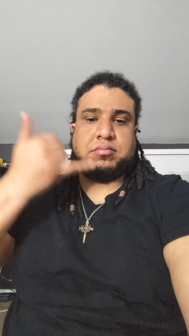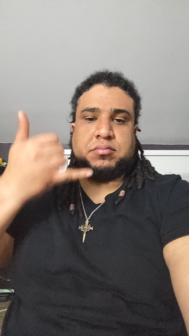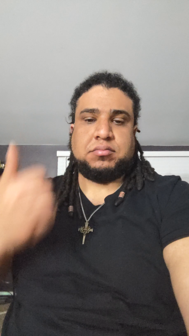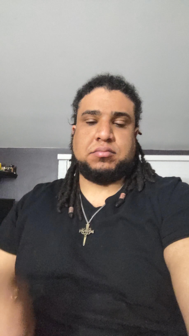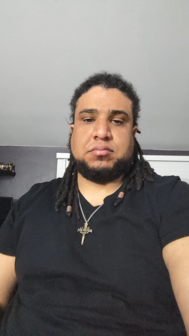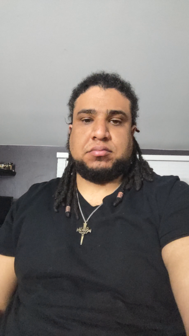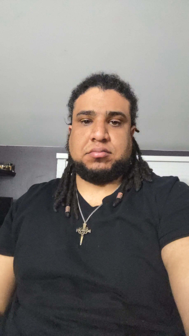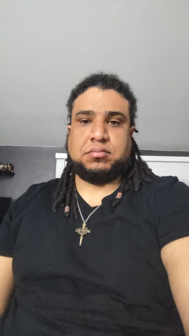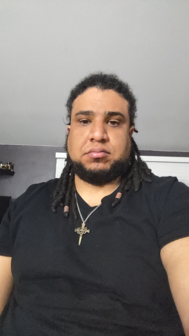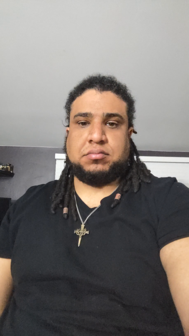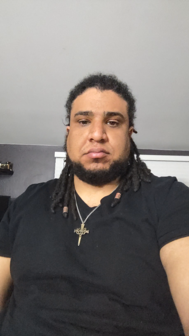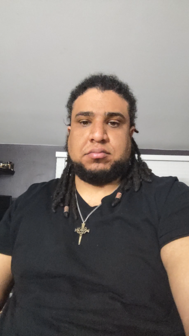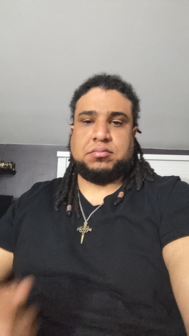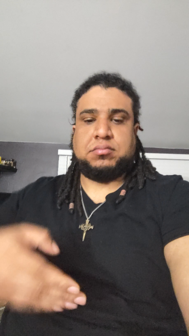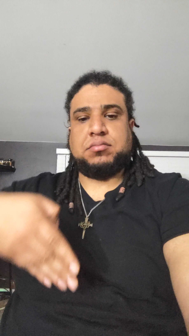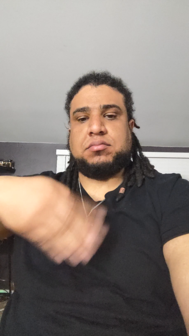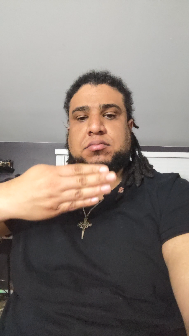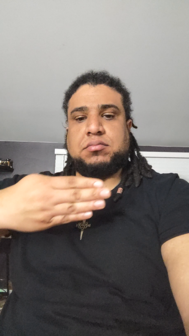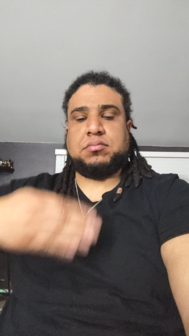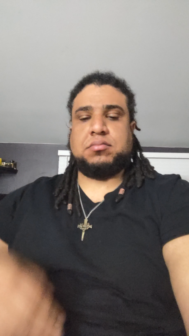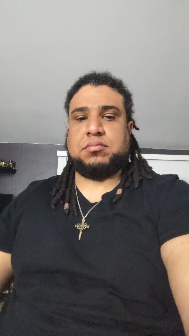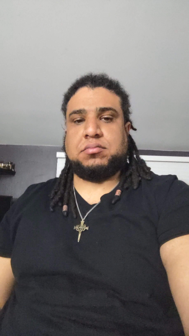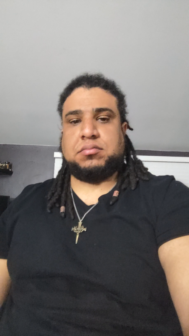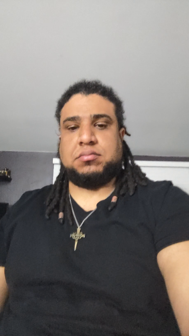kick